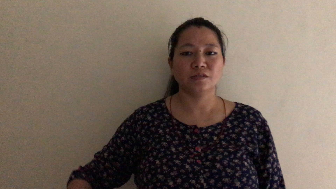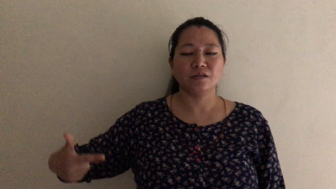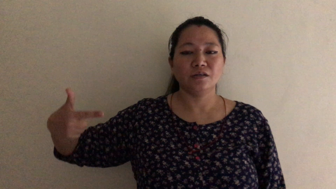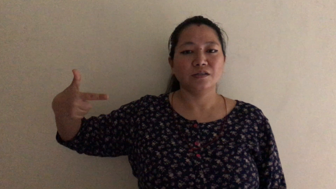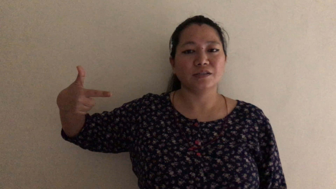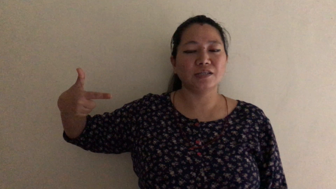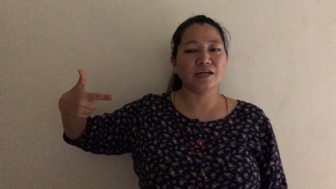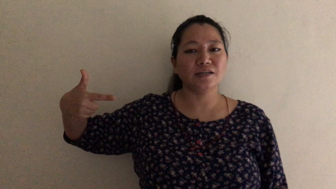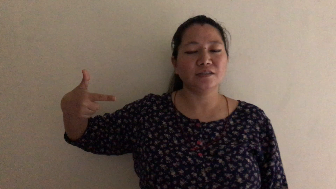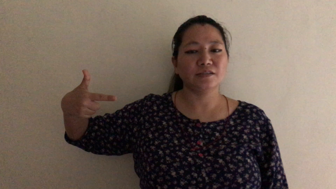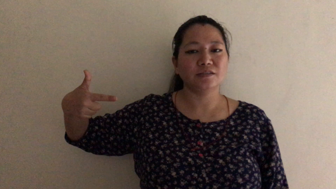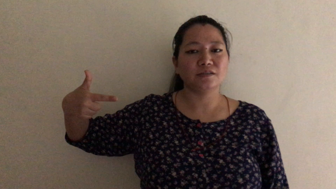ज्ञ